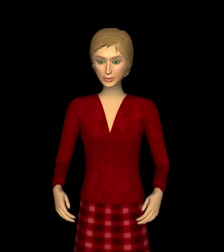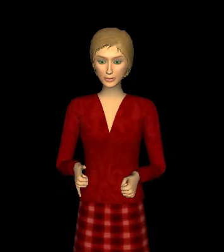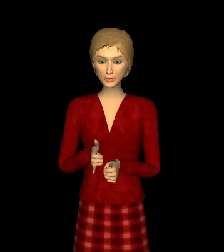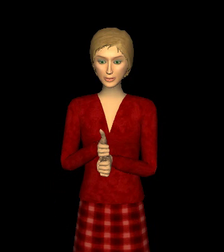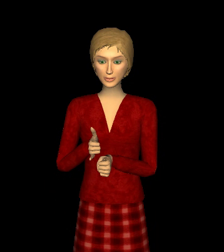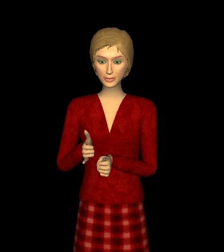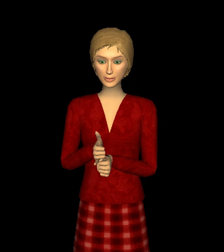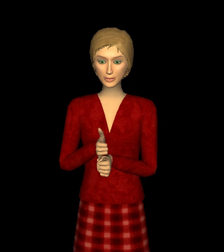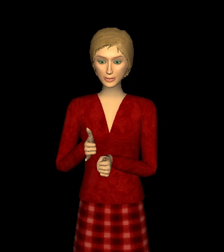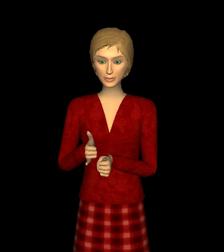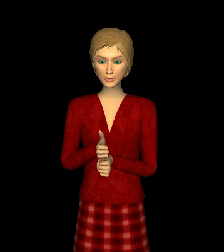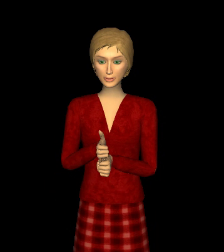قهوة